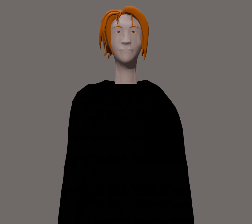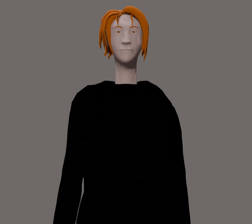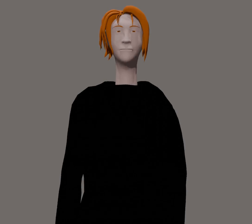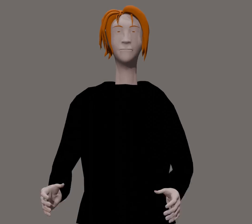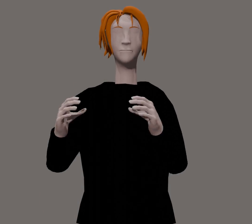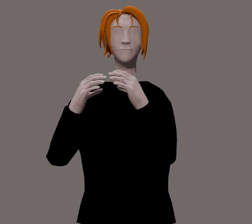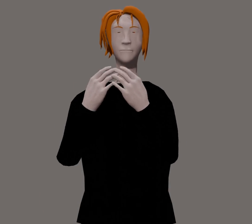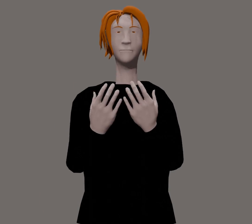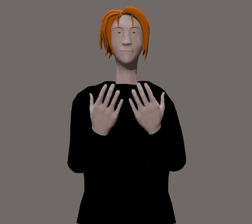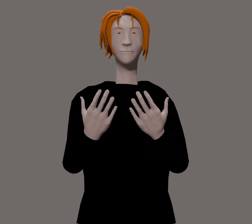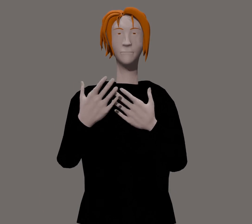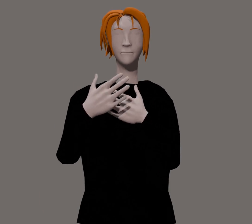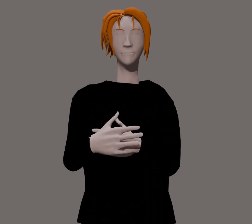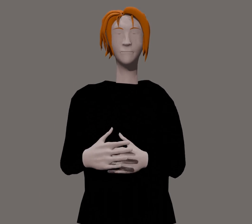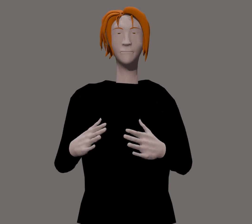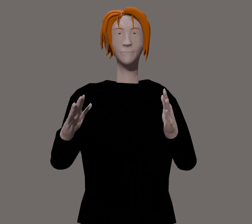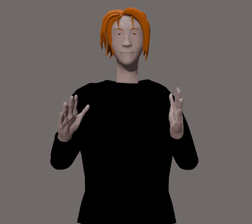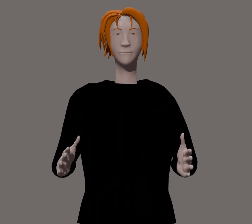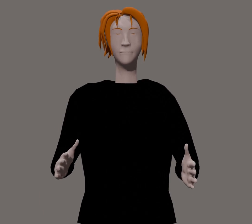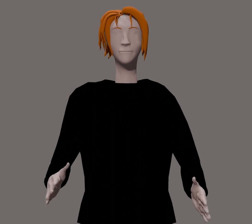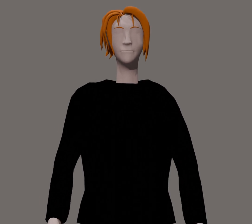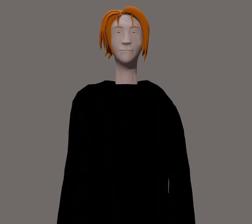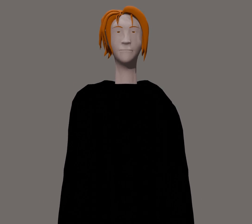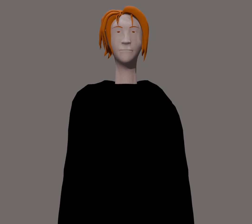Classroom